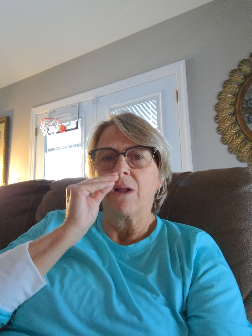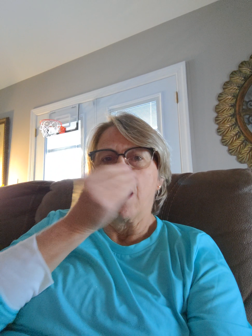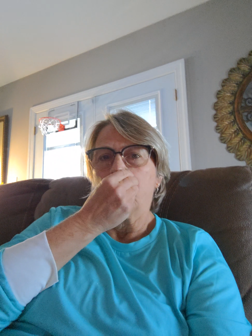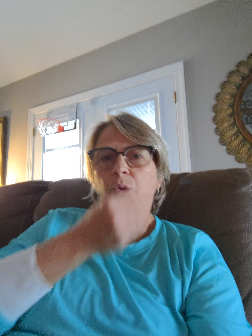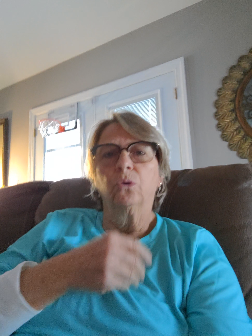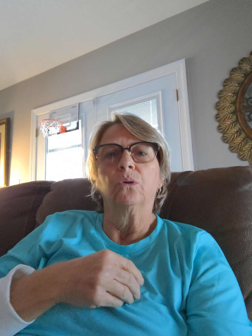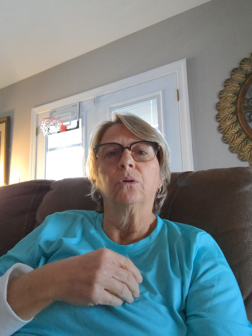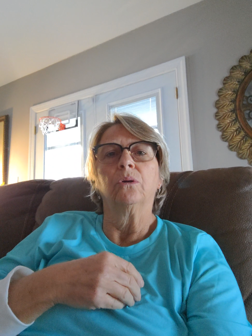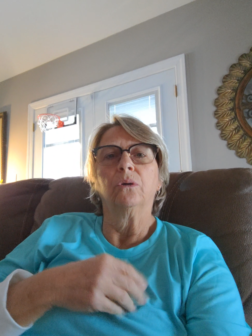flower